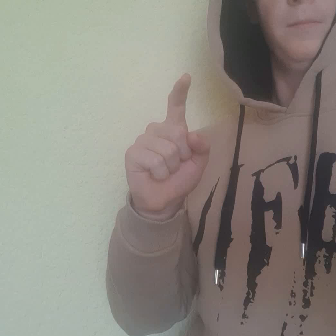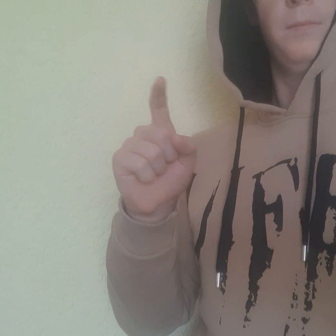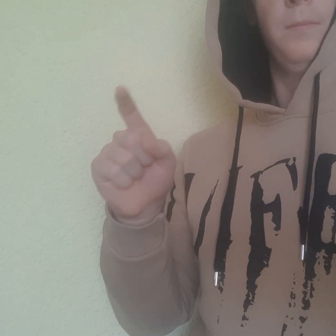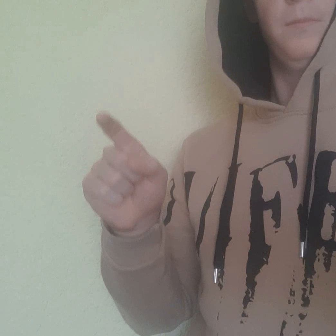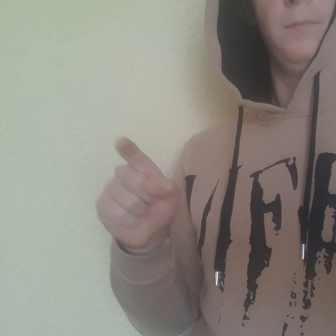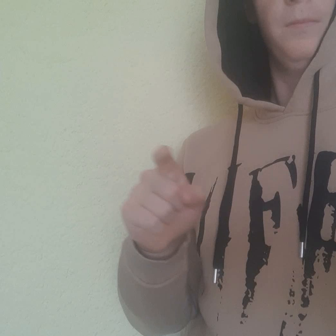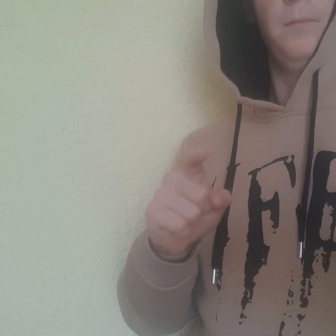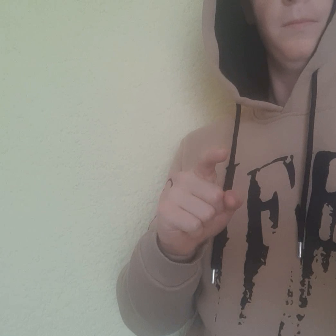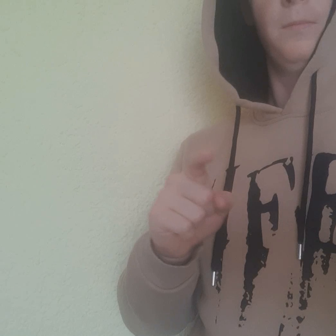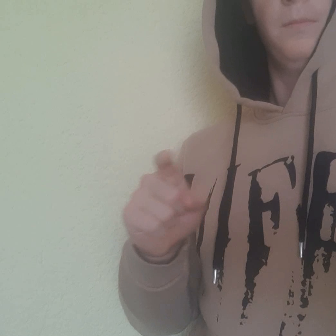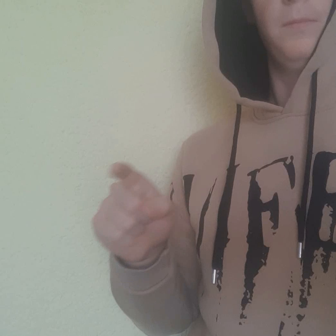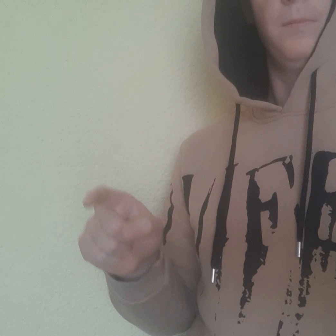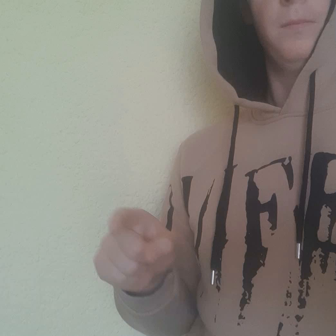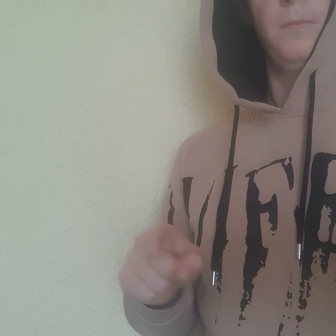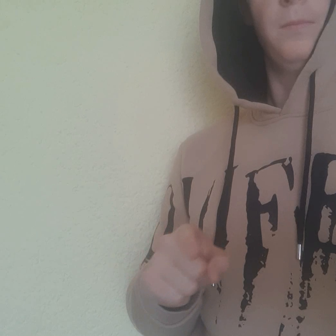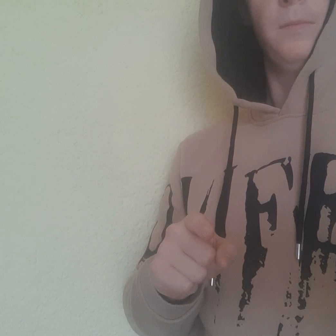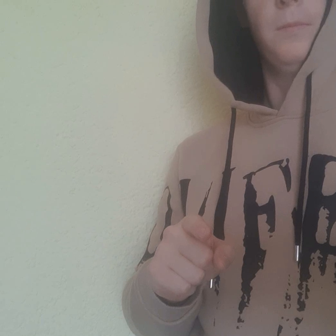З